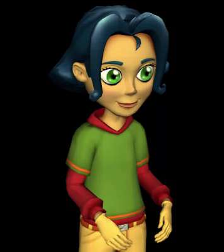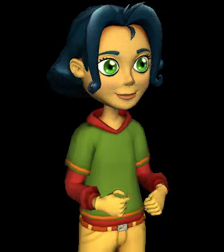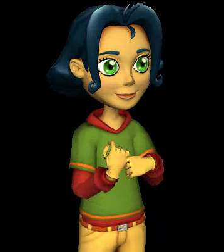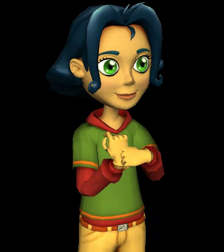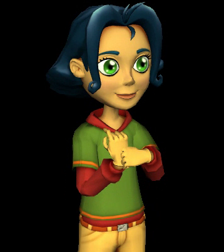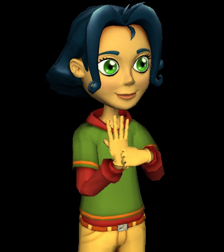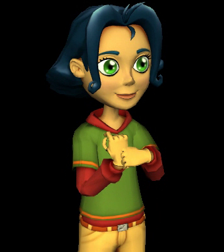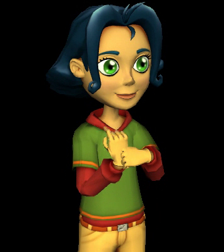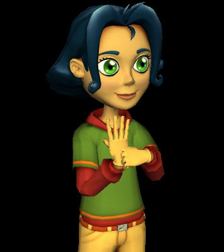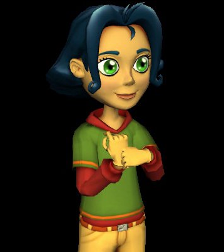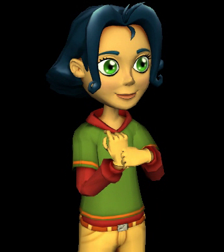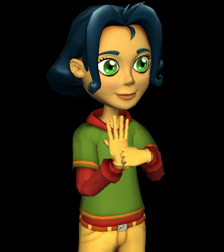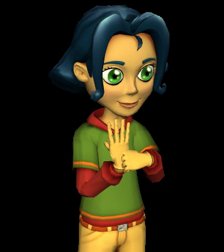إشارة